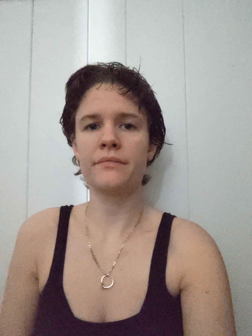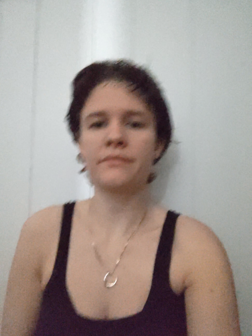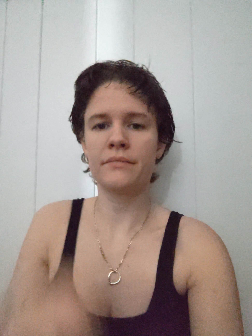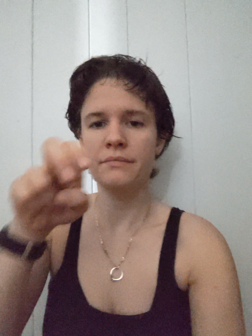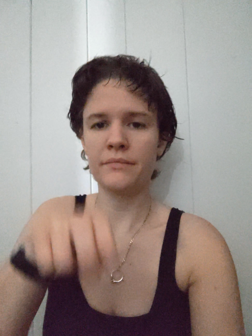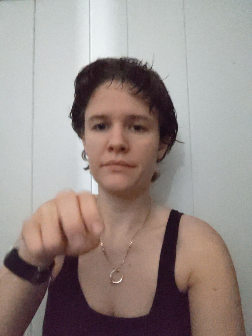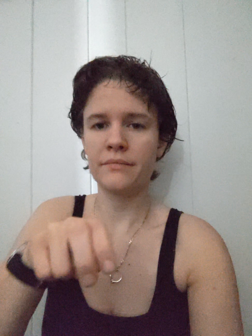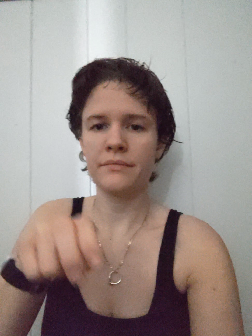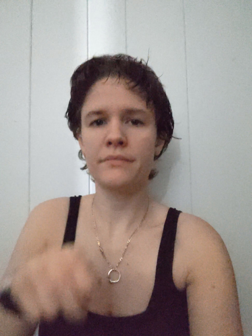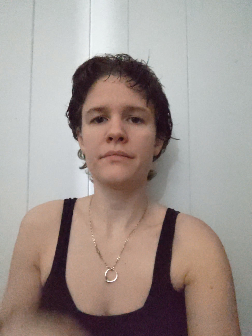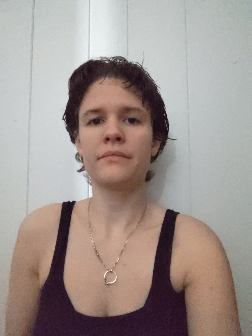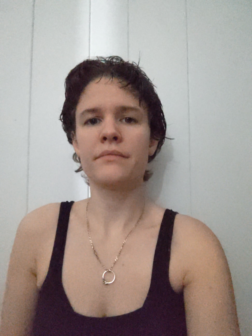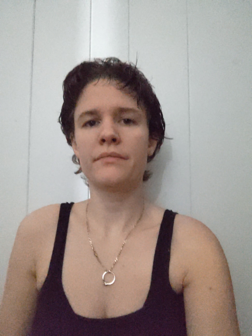chair